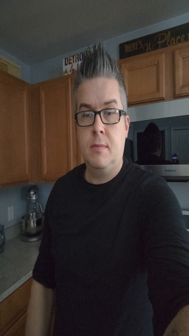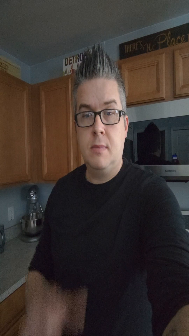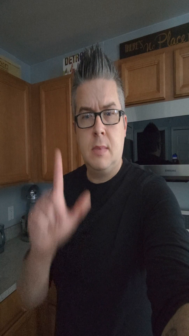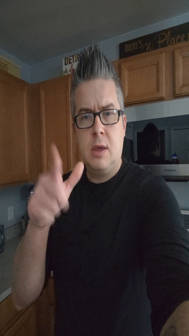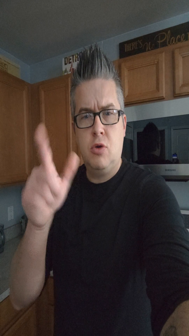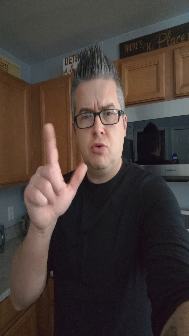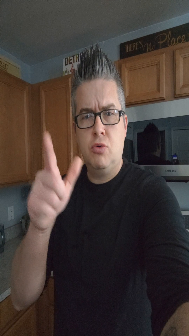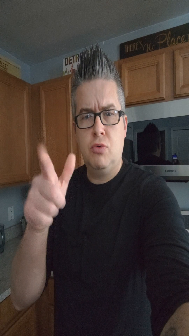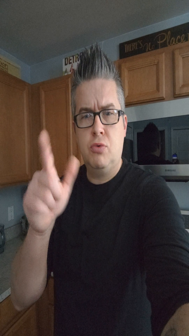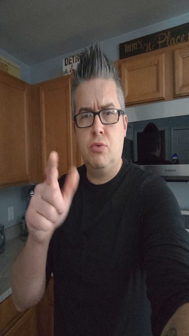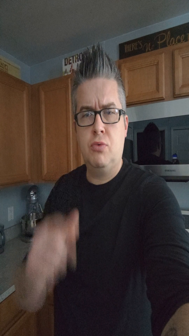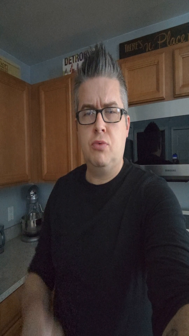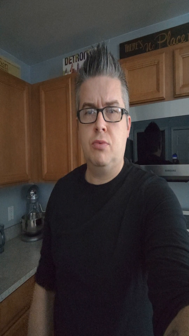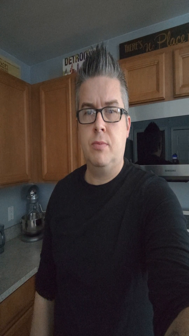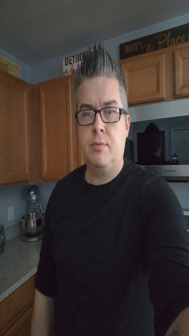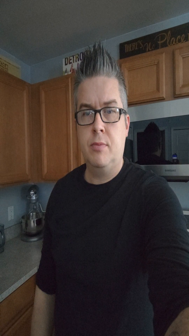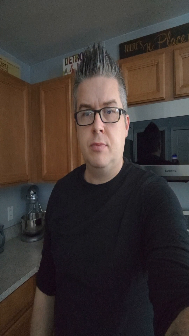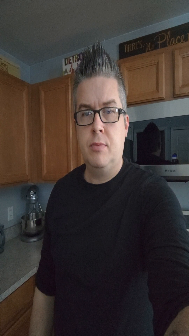later